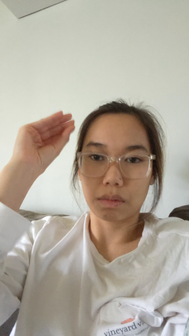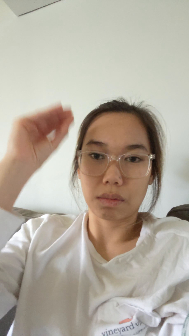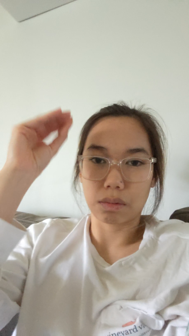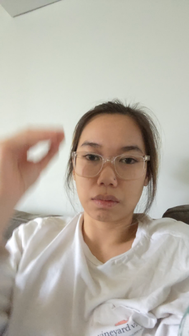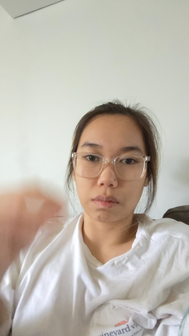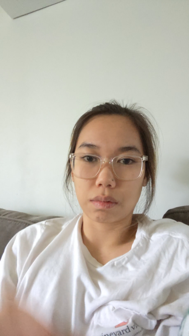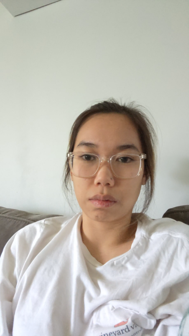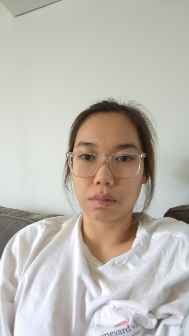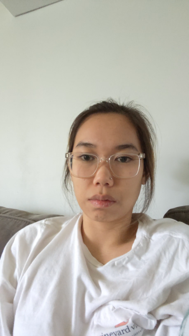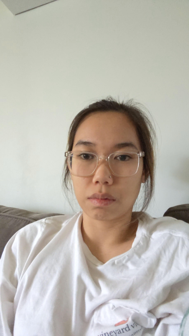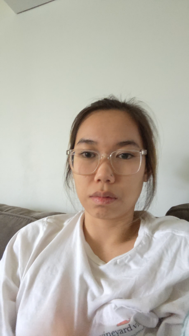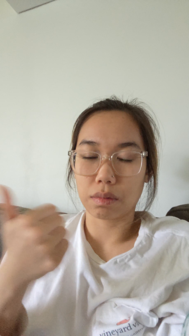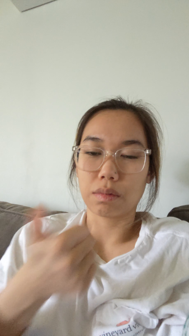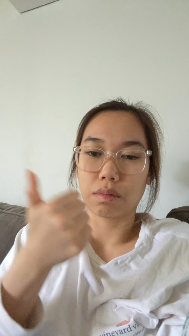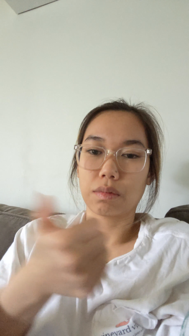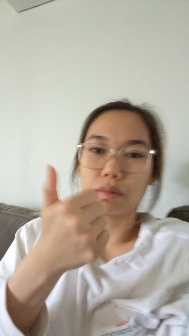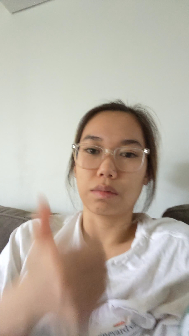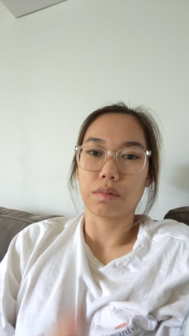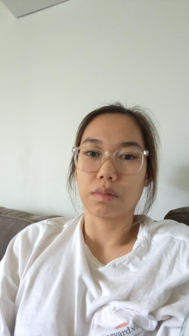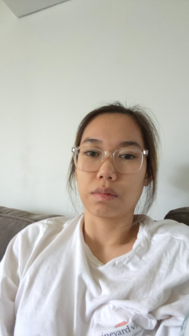chase